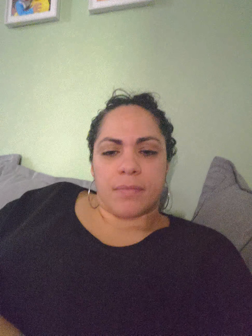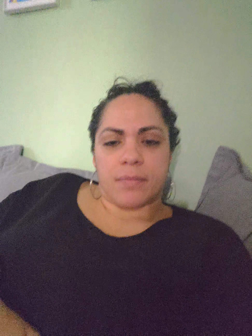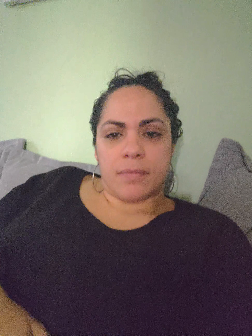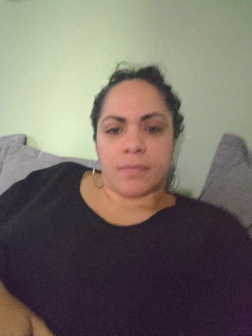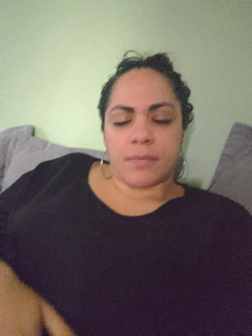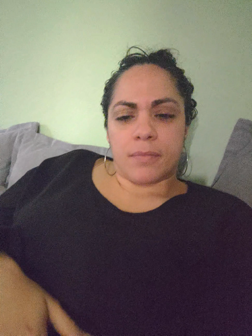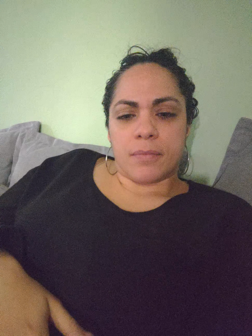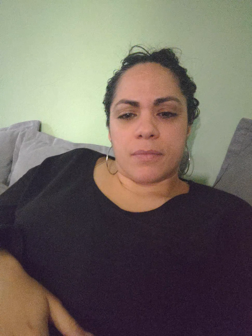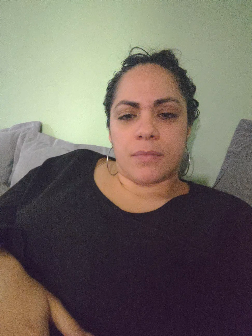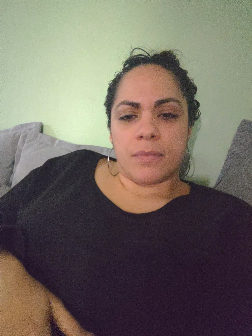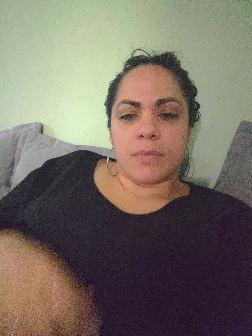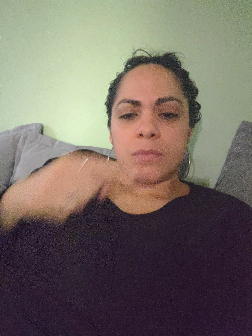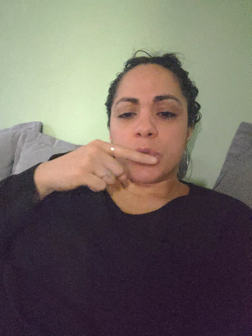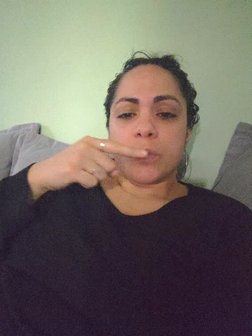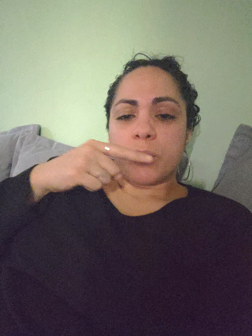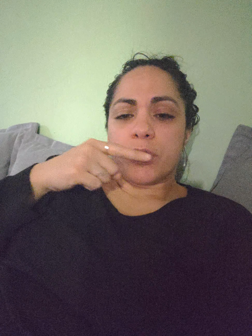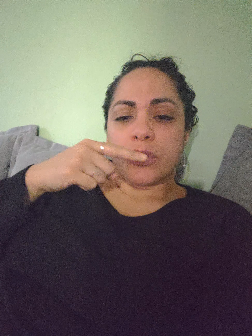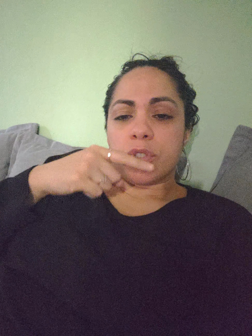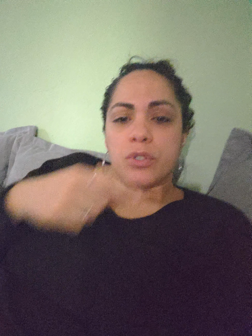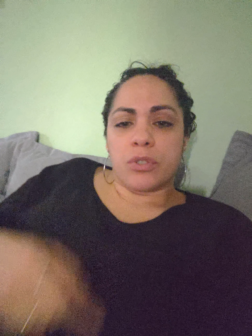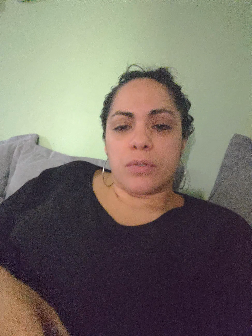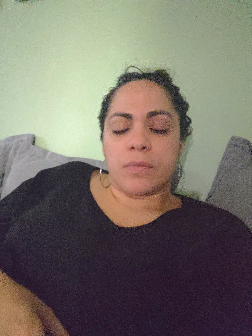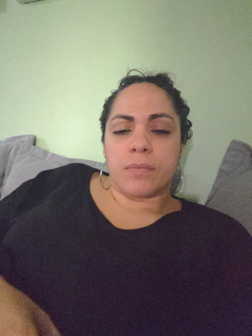toothbrush